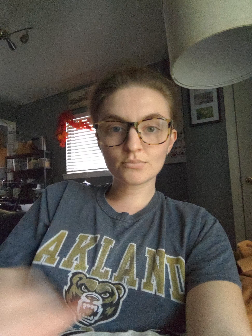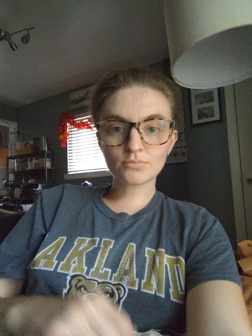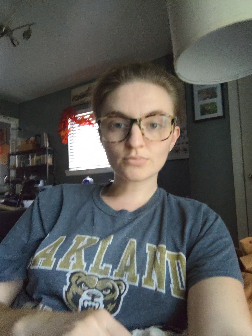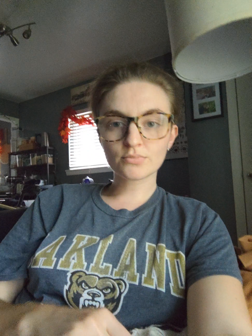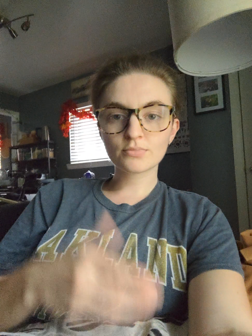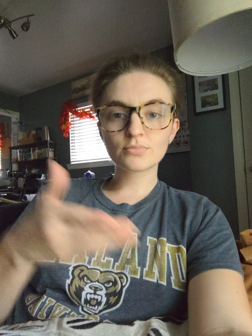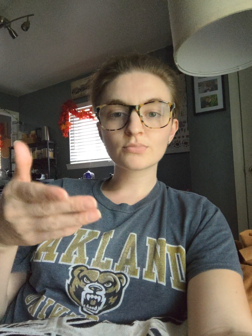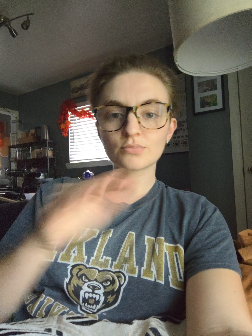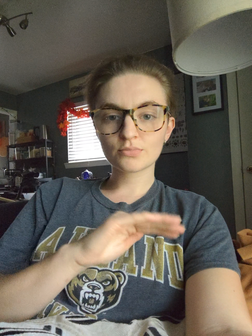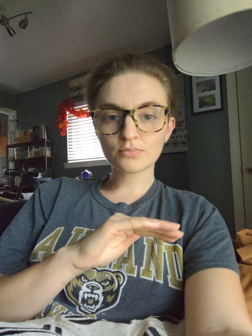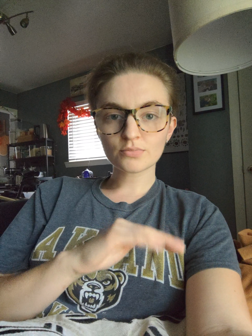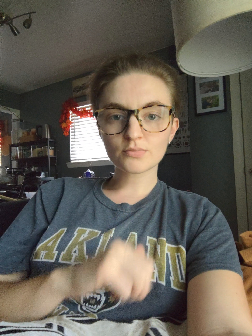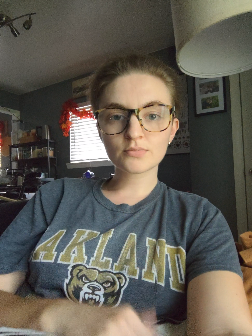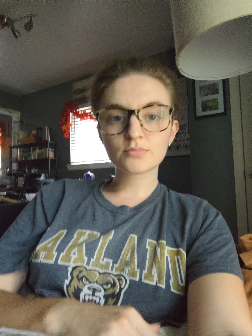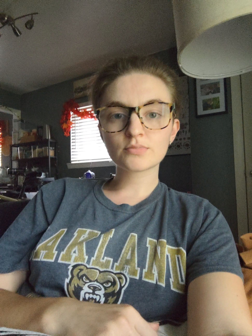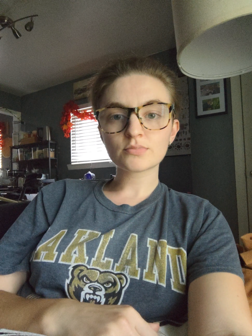cover